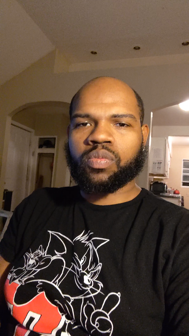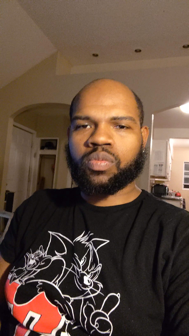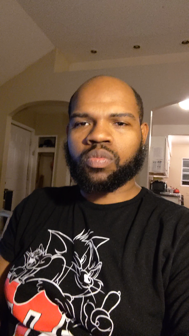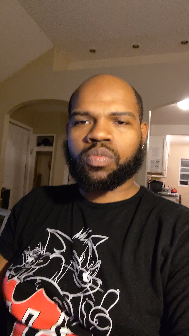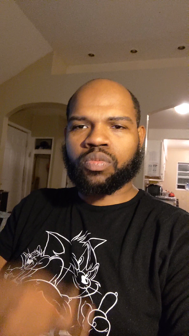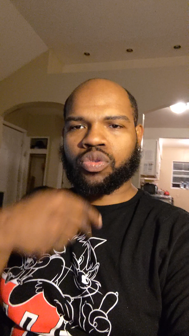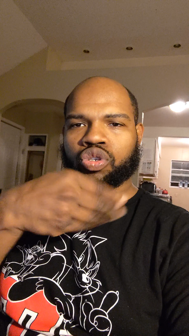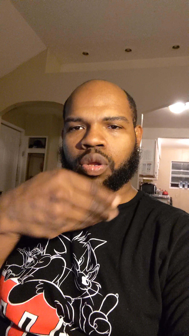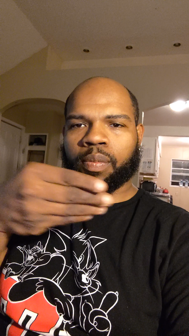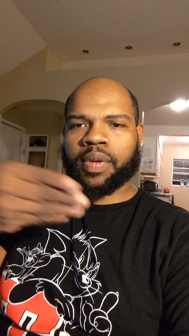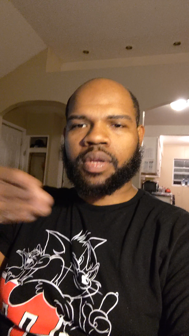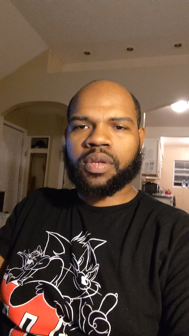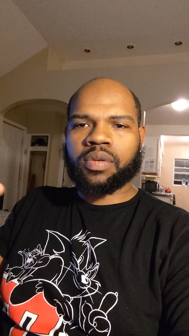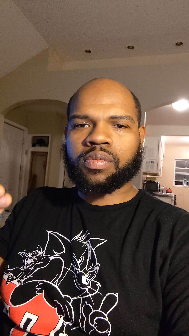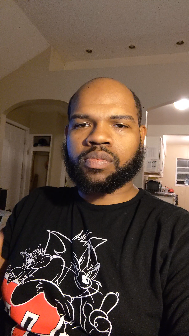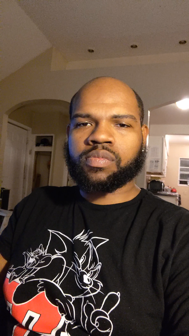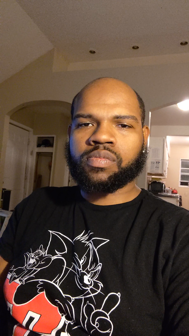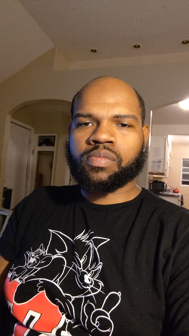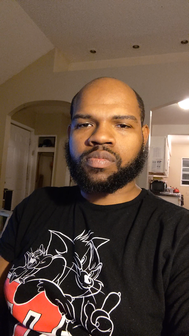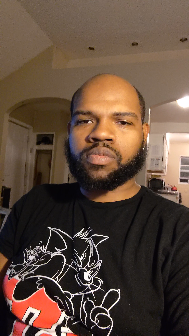shopping